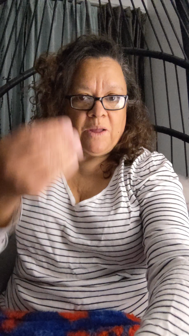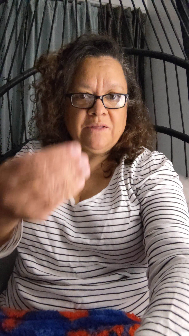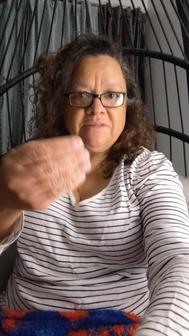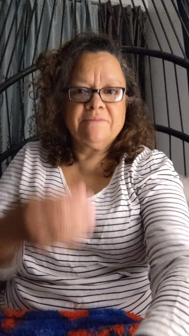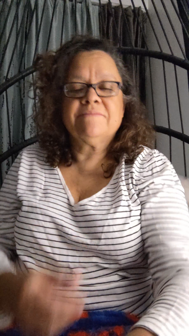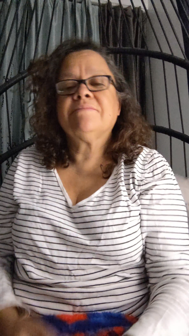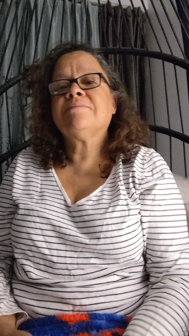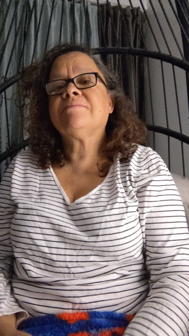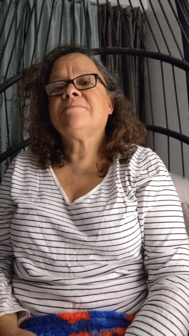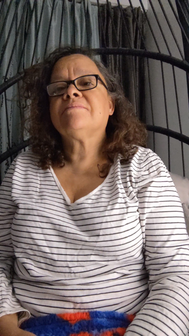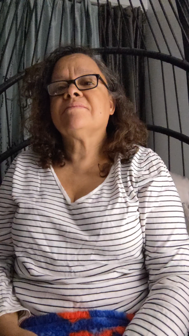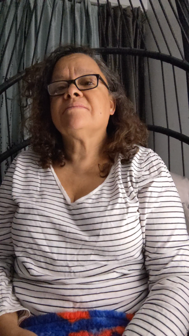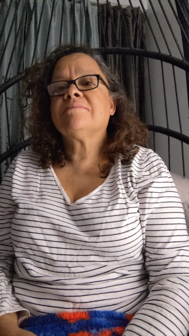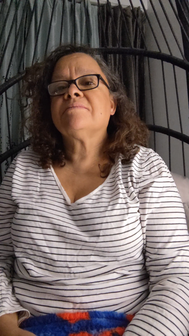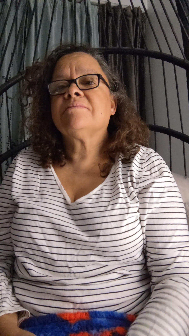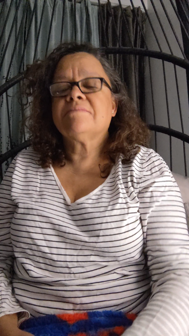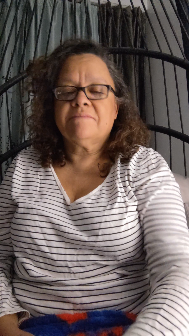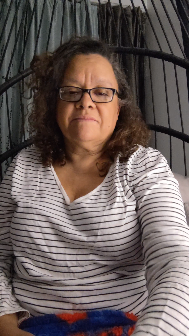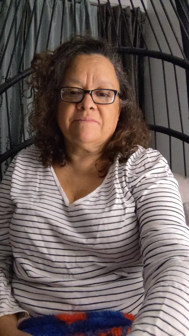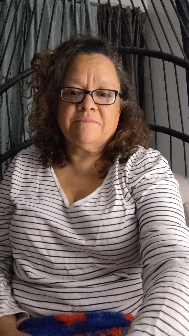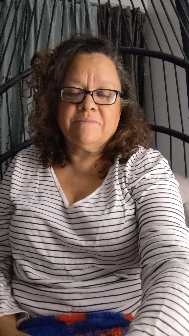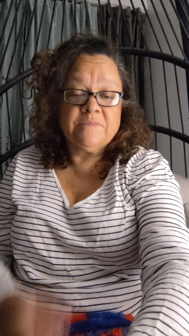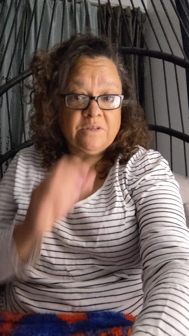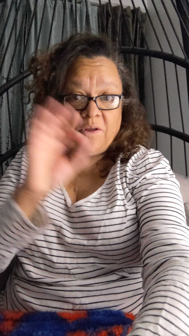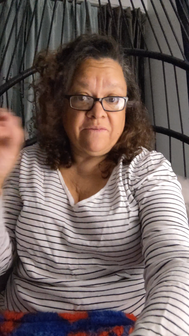off